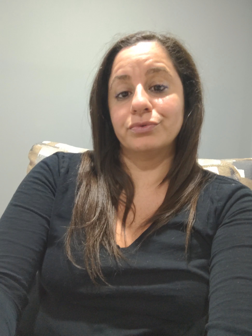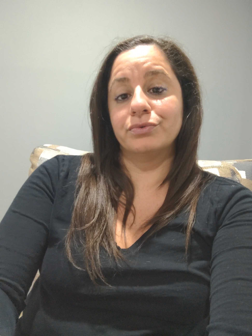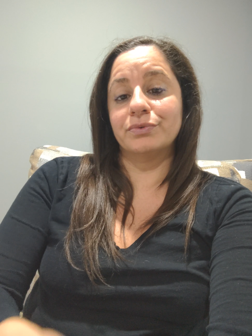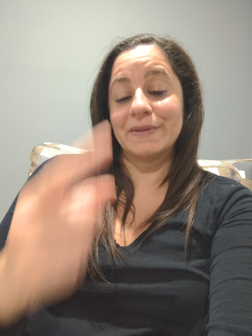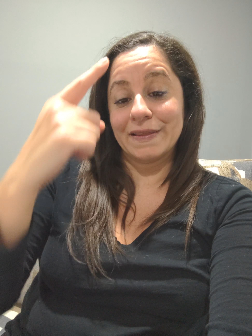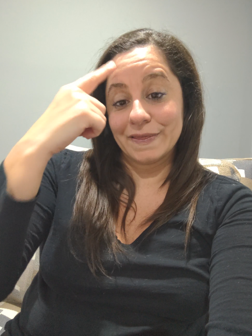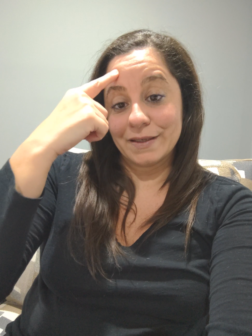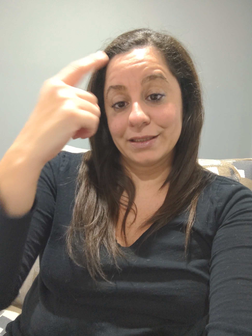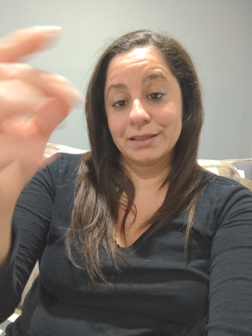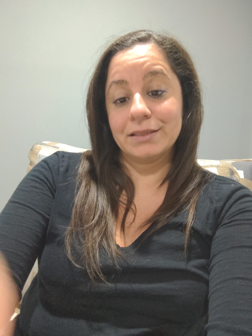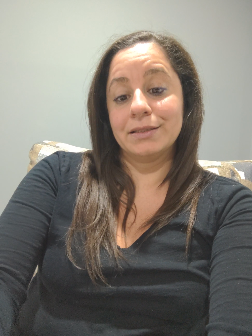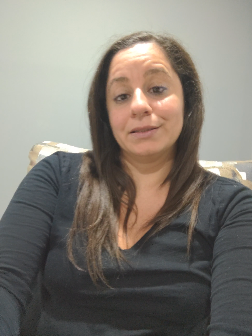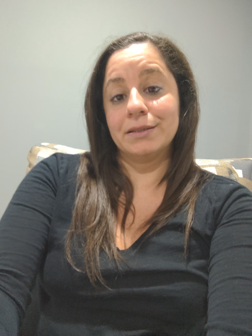think